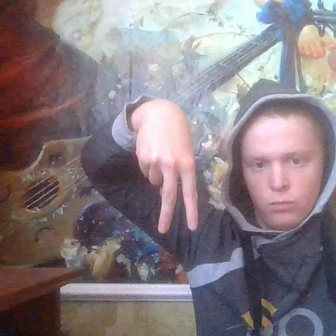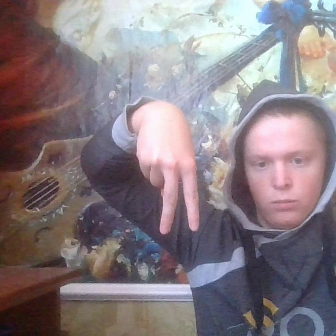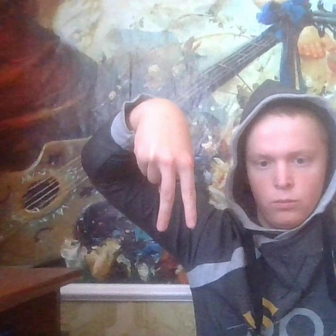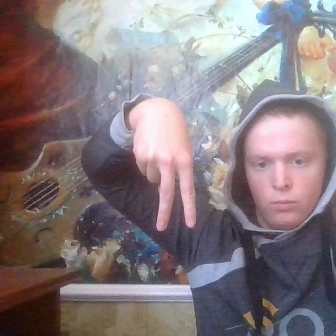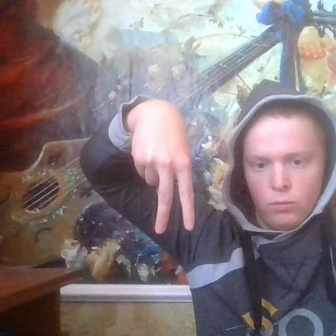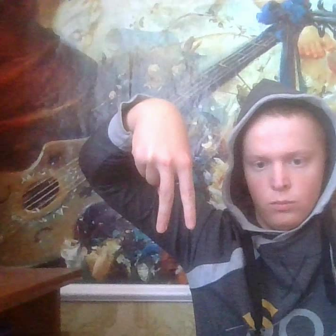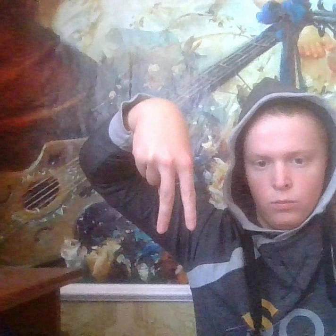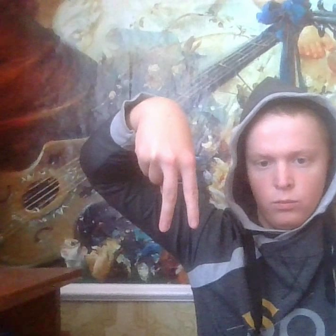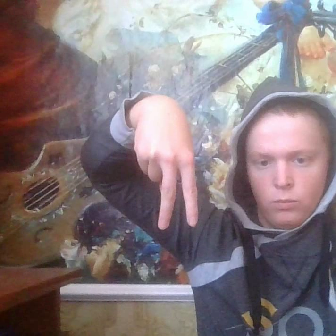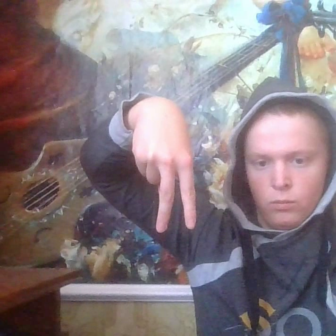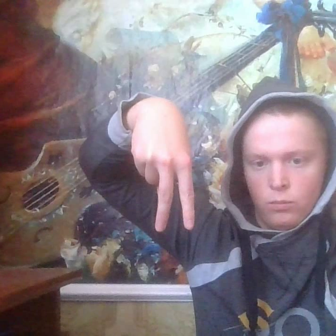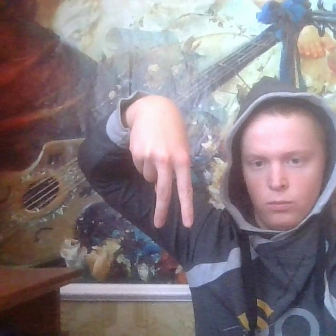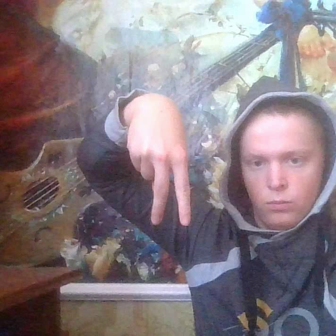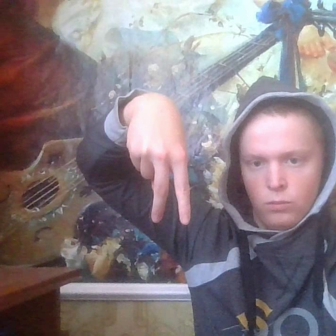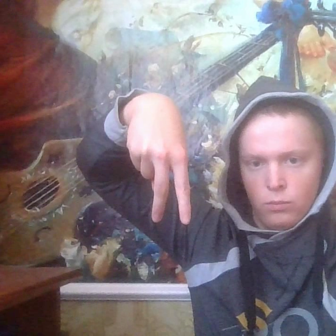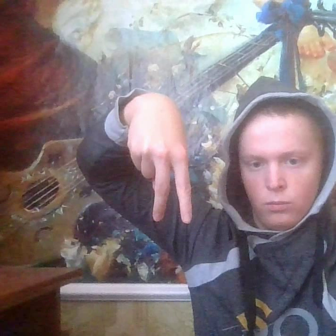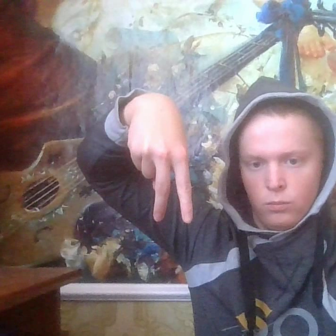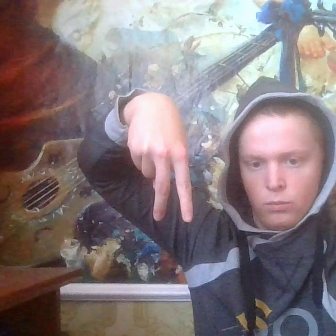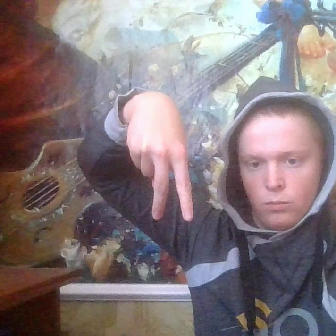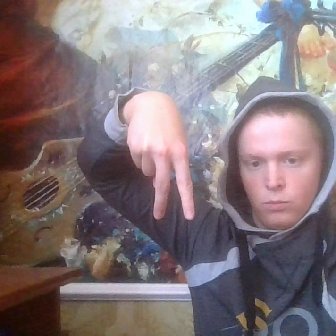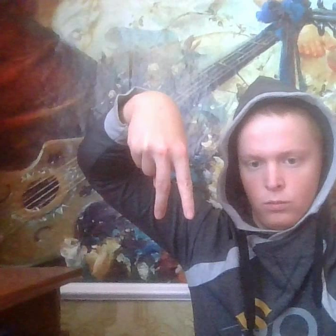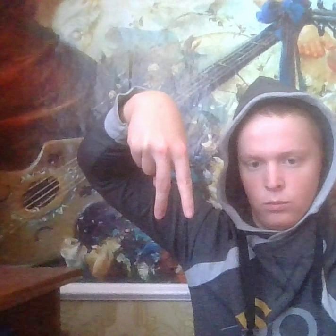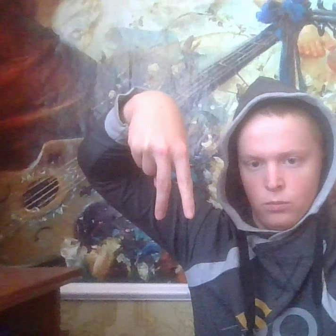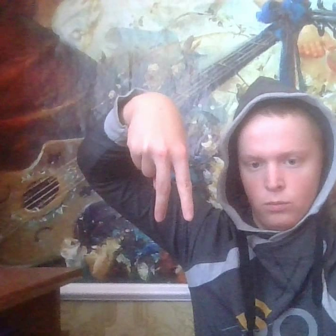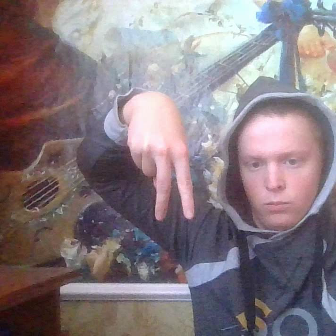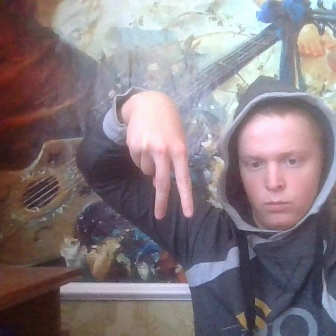Л